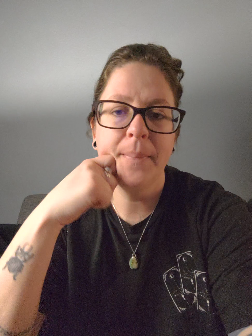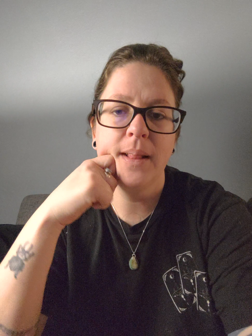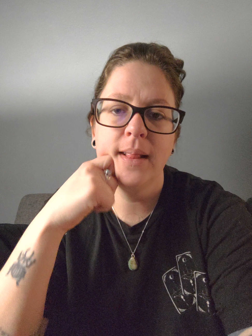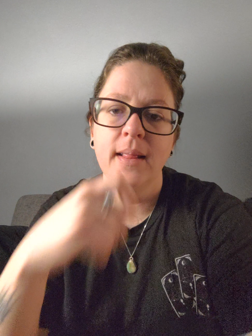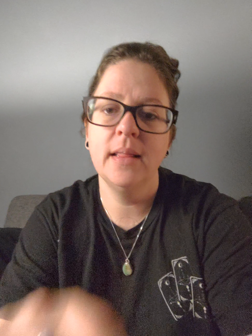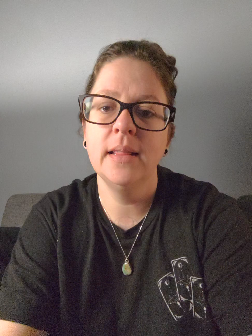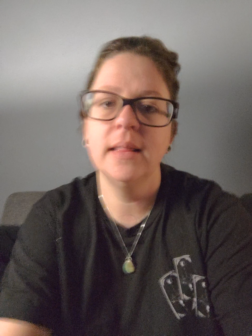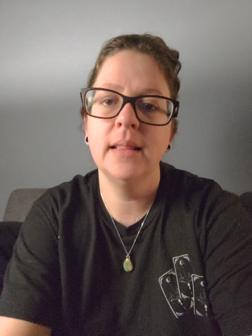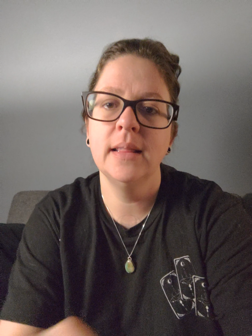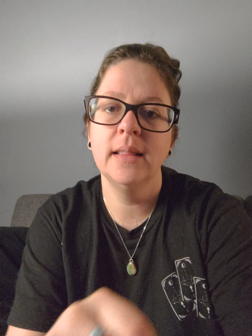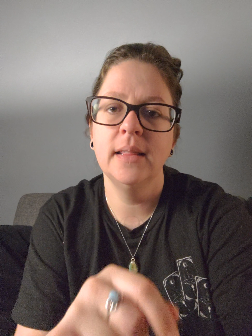apple